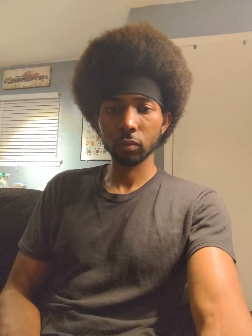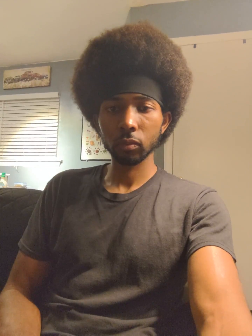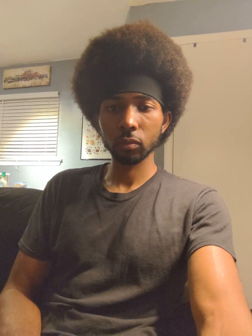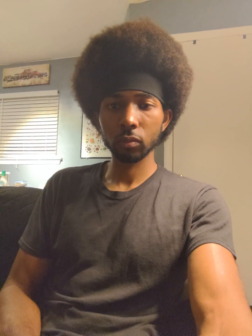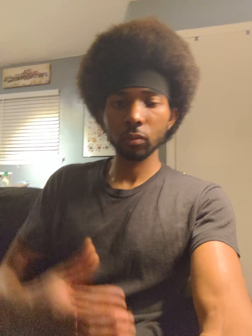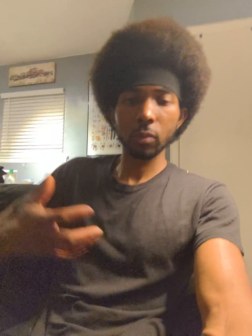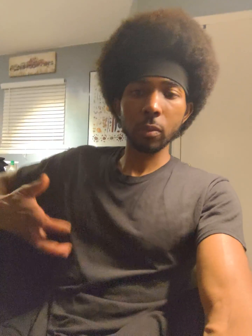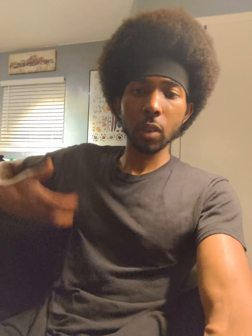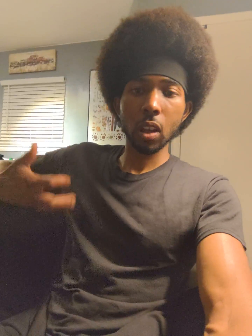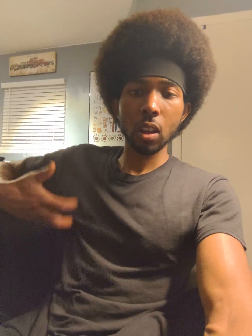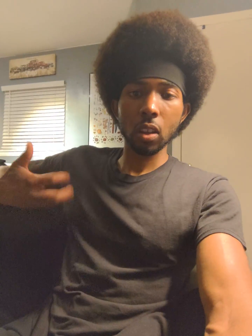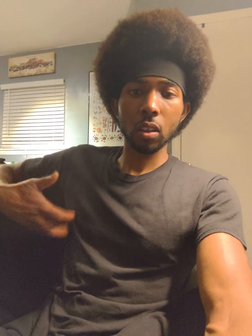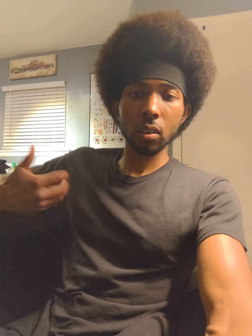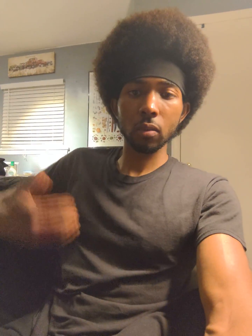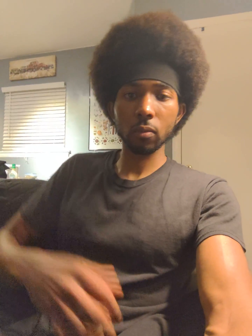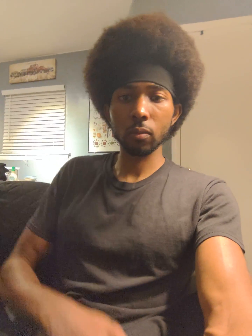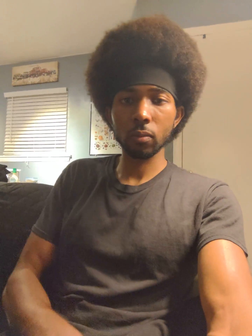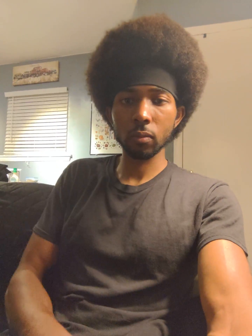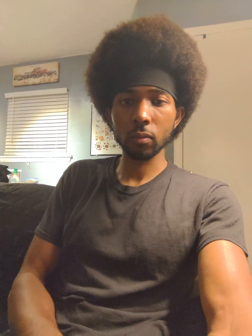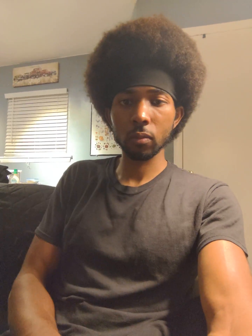monkey